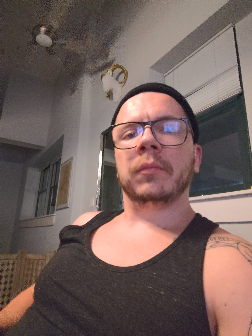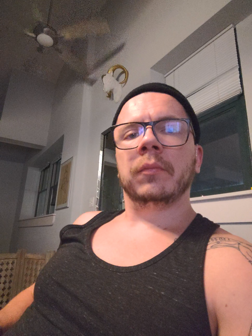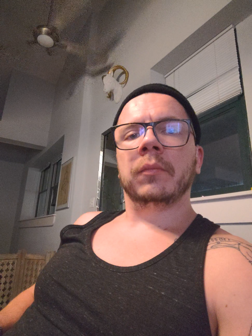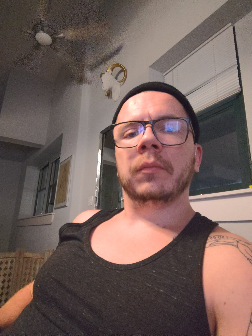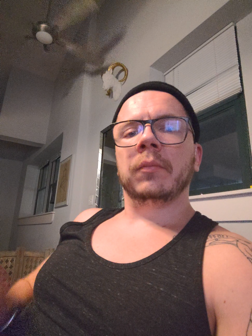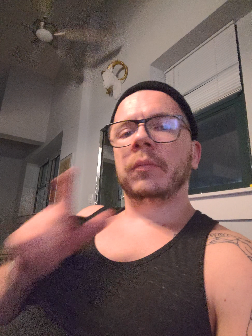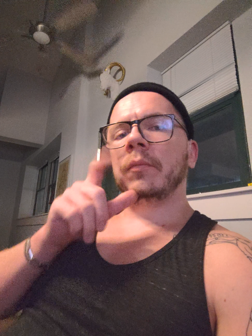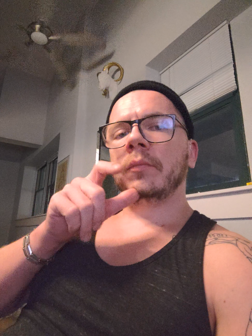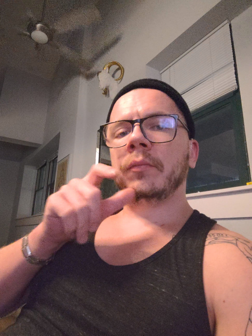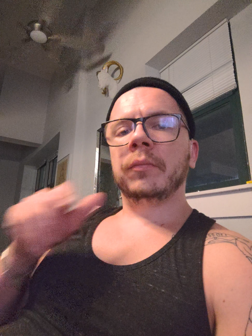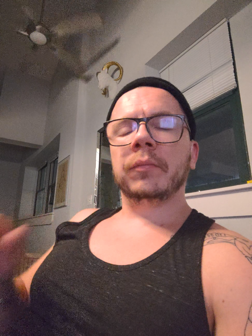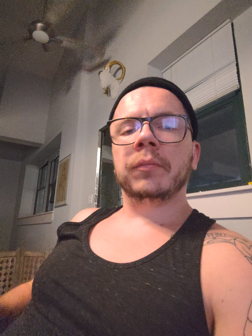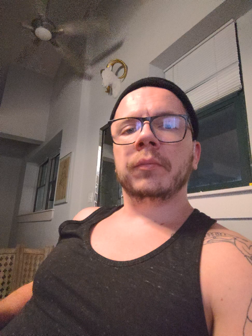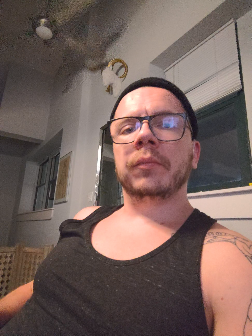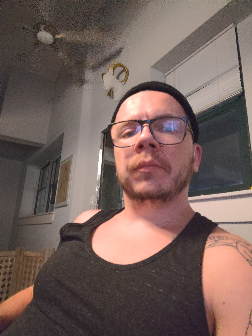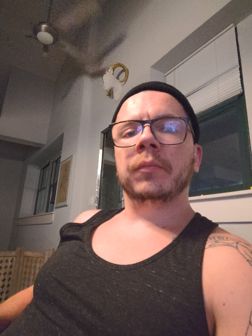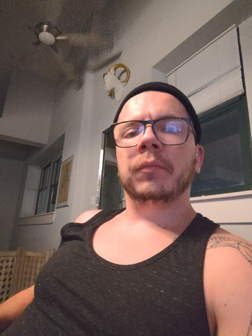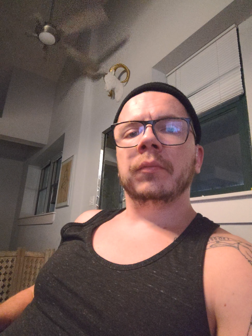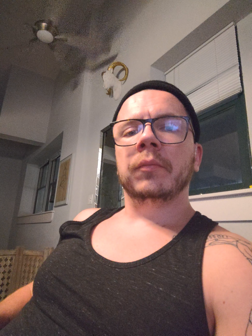who